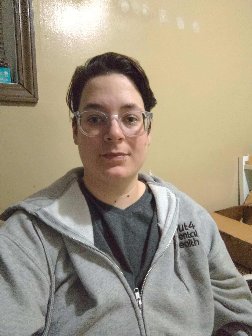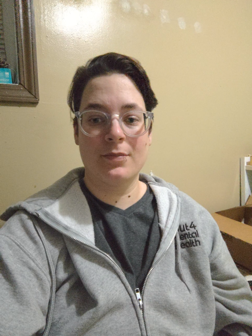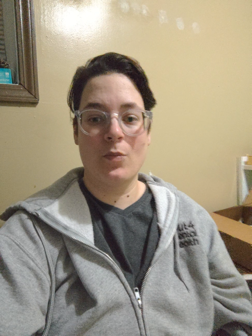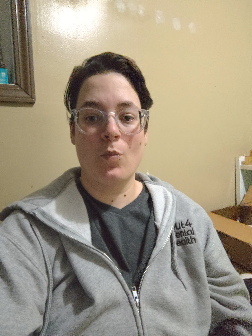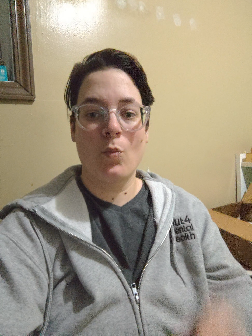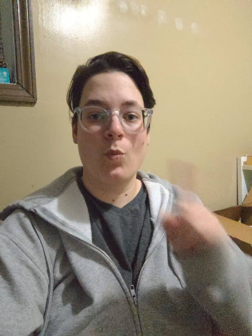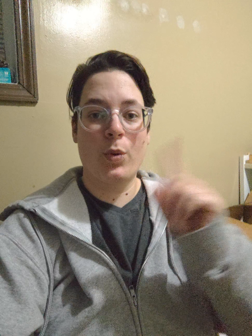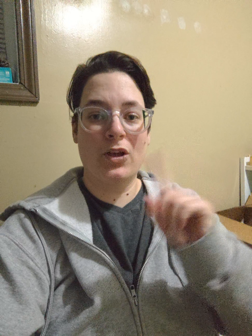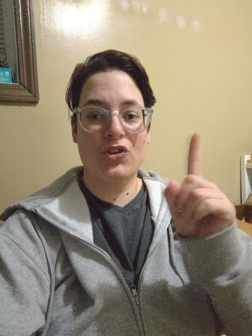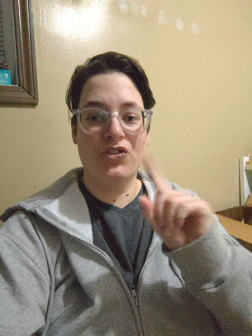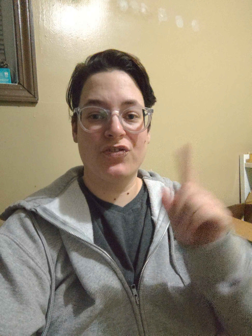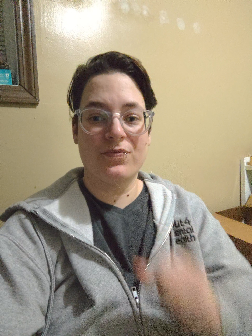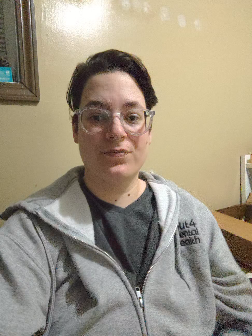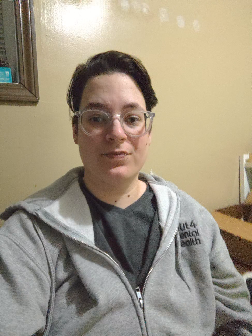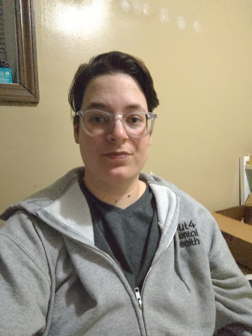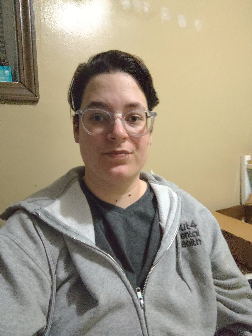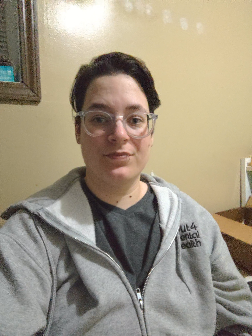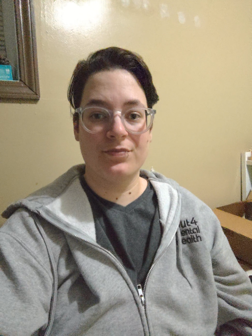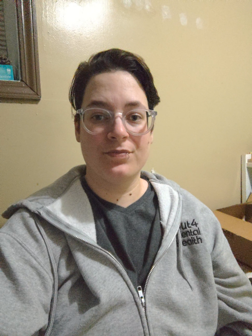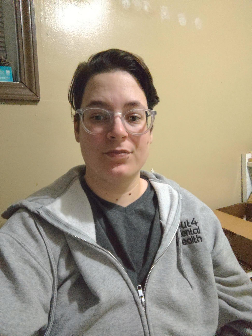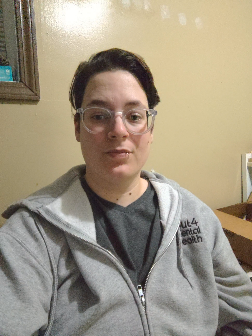where